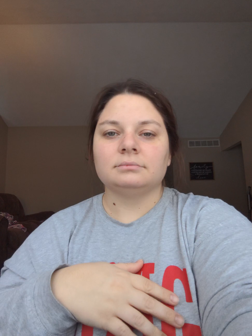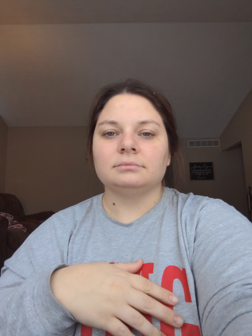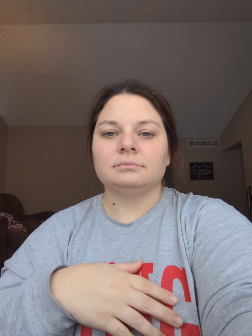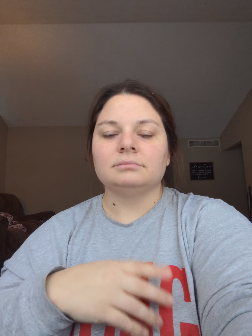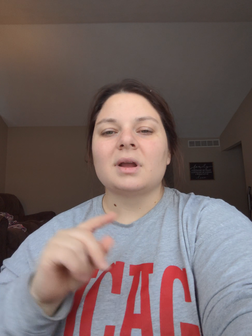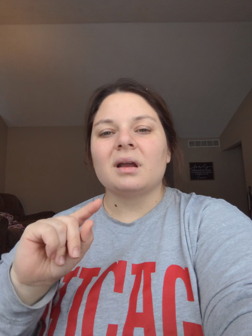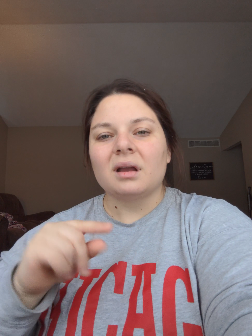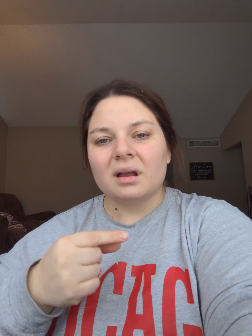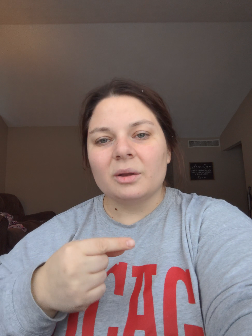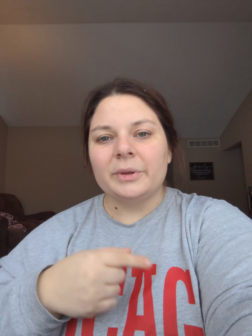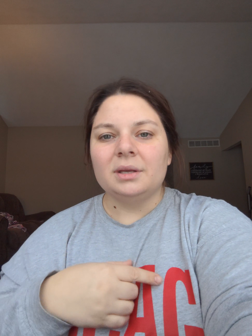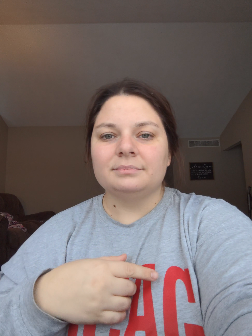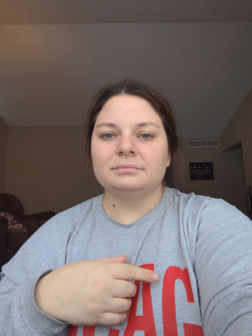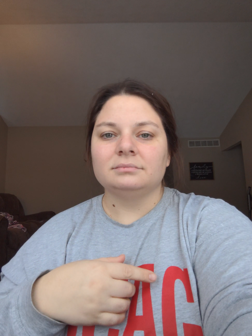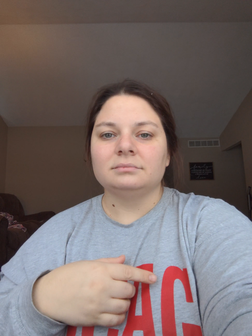owie